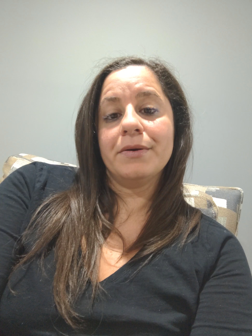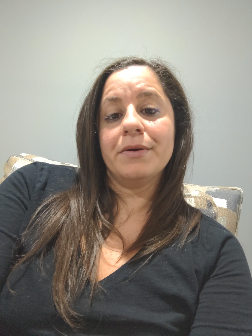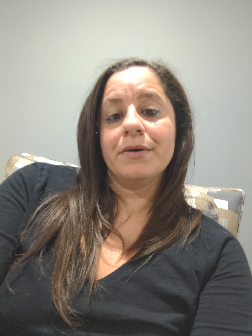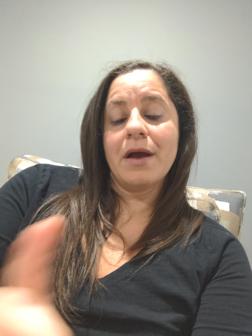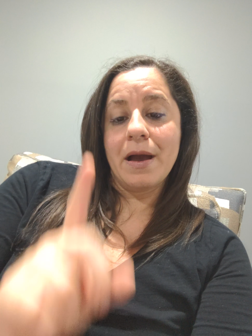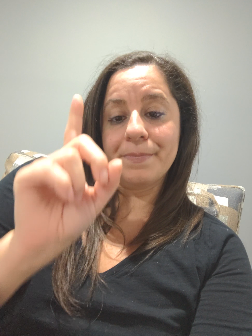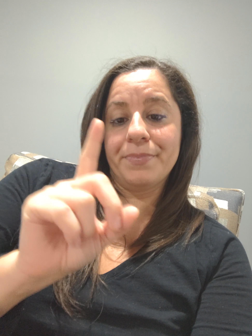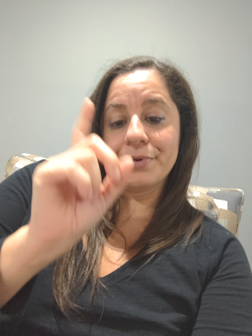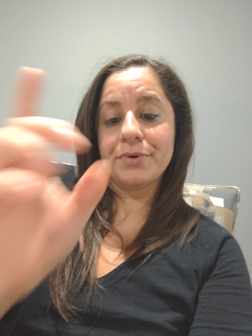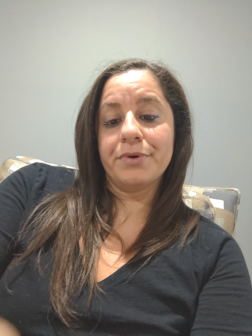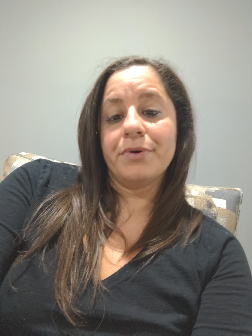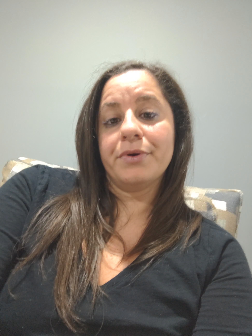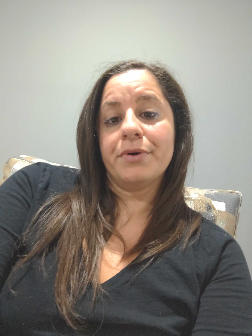up